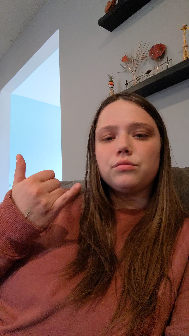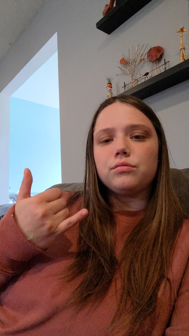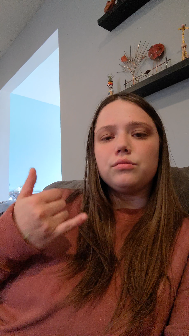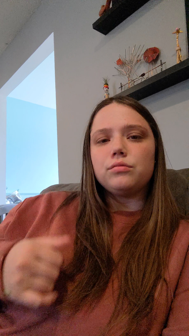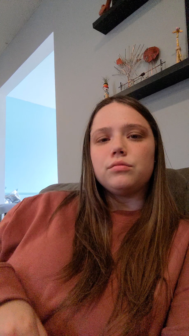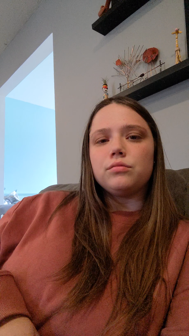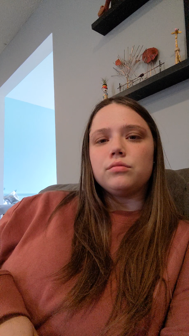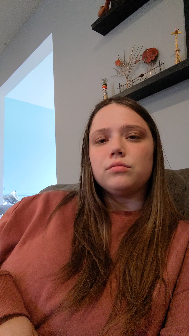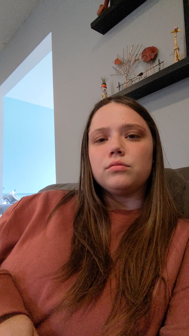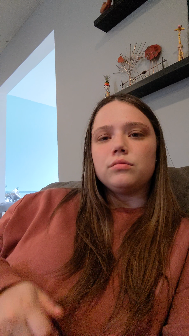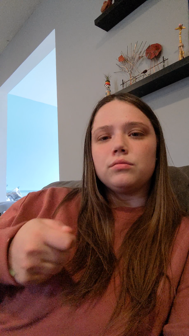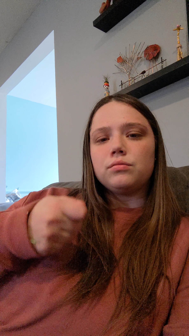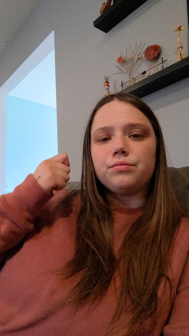pull